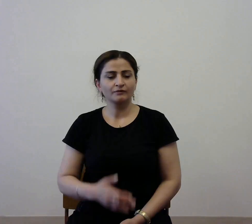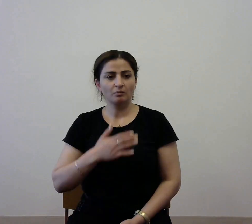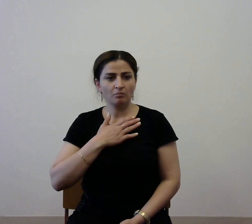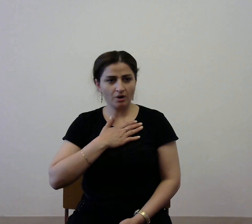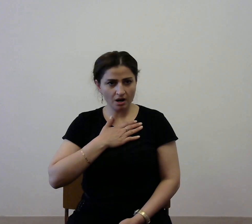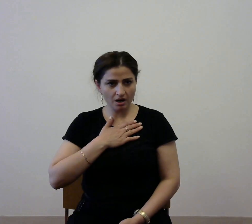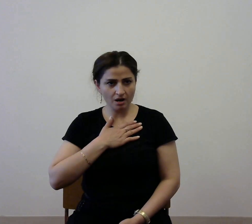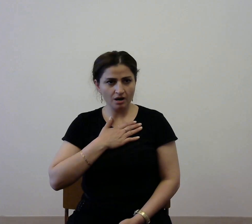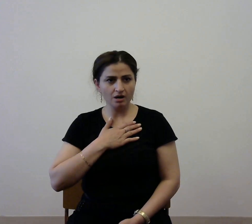mən